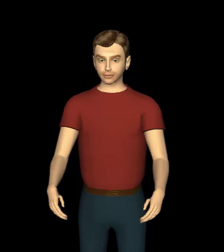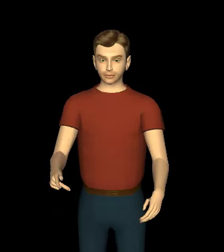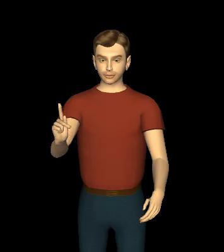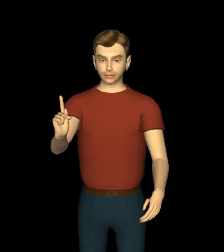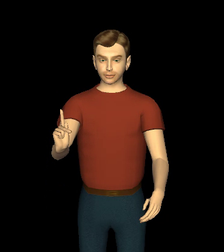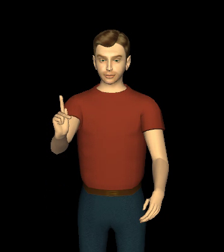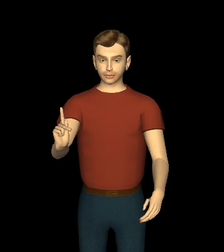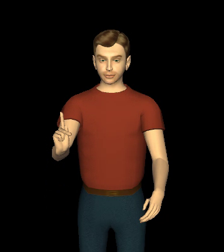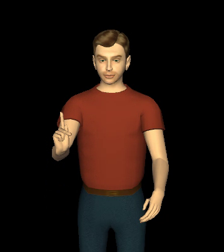كيلوجرامات